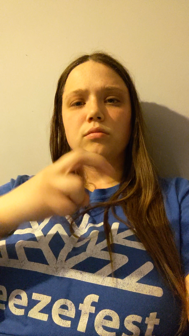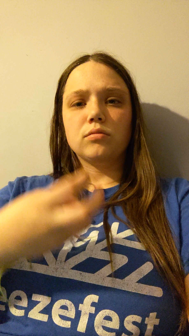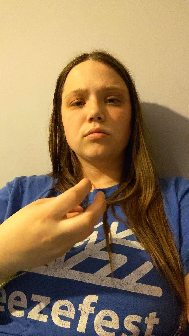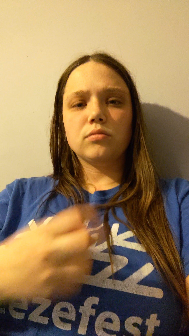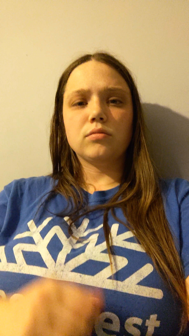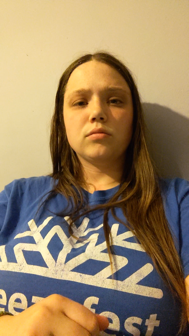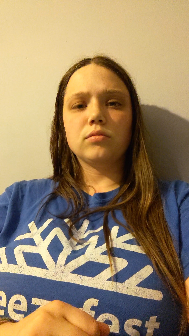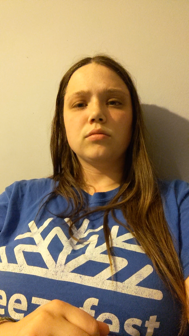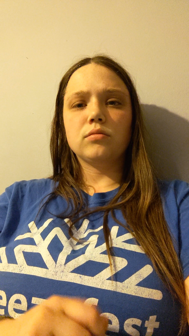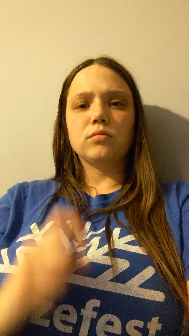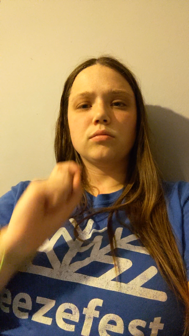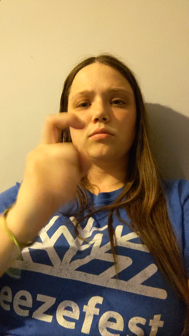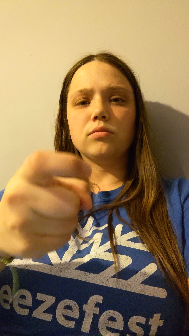present